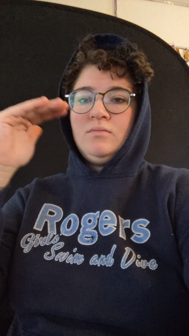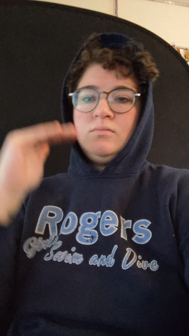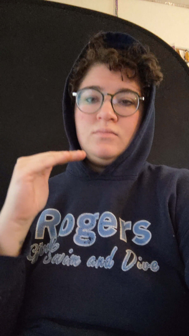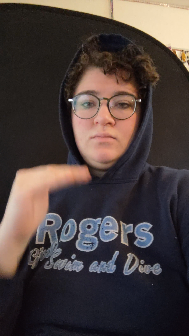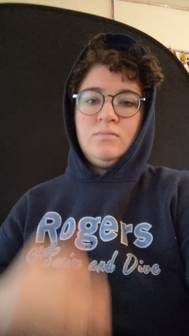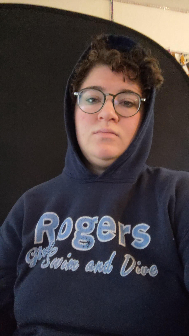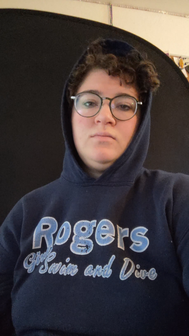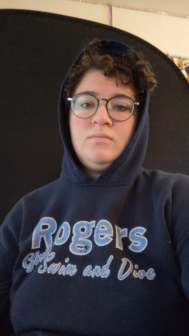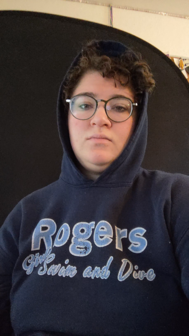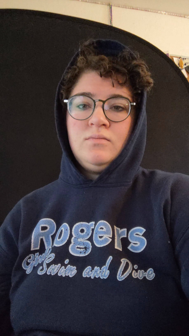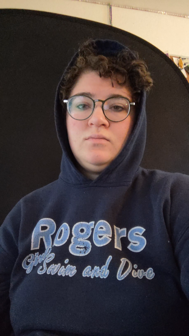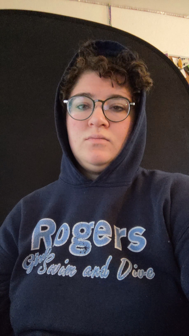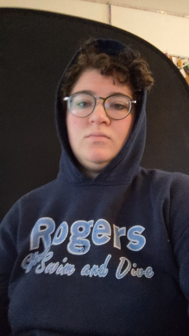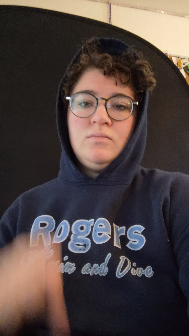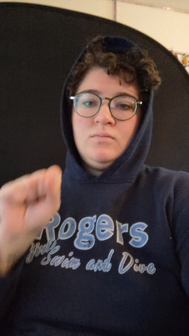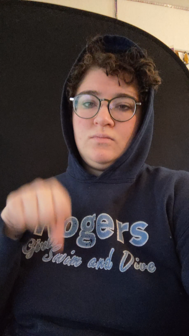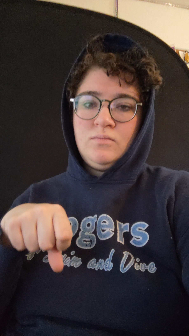could